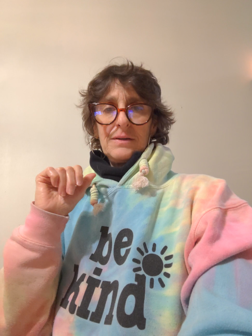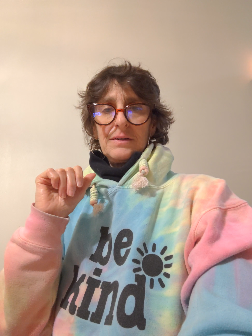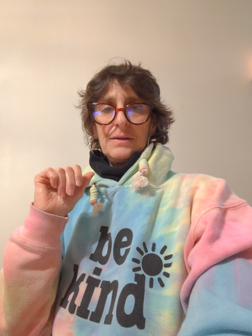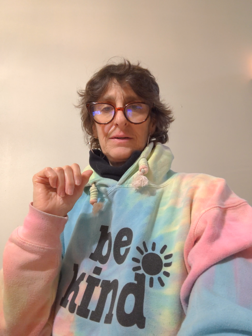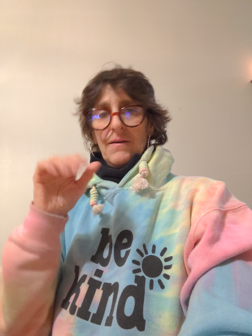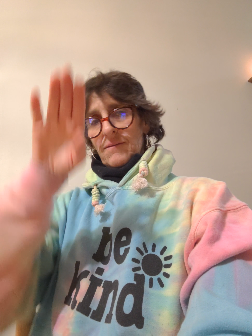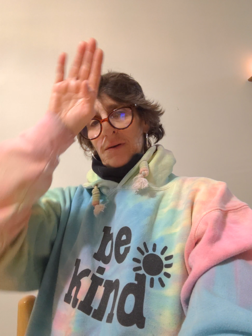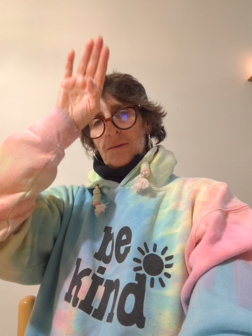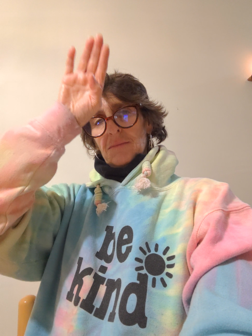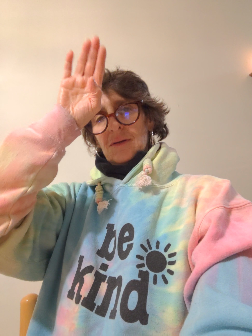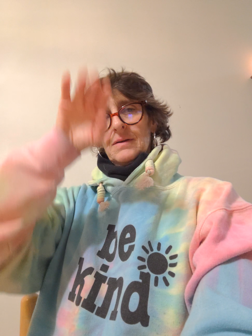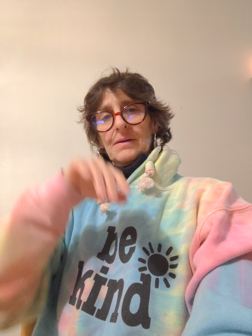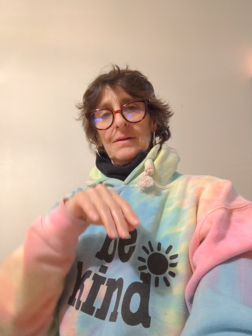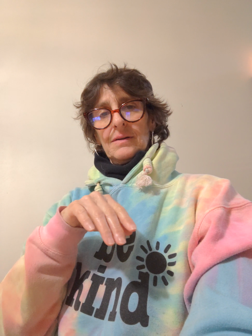fireman